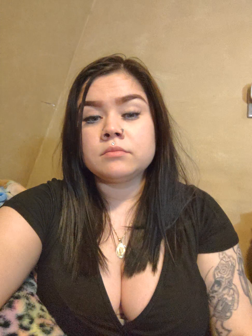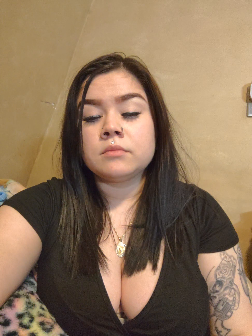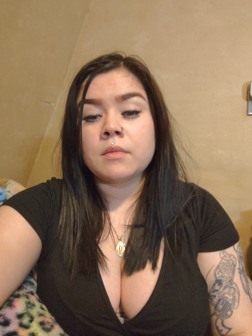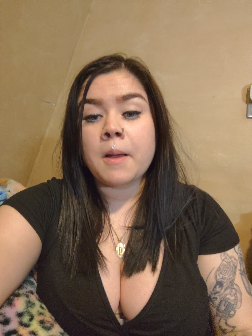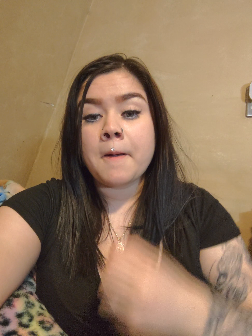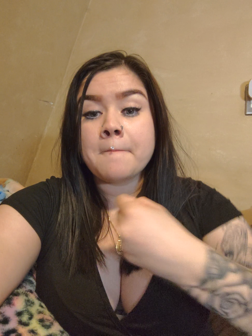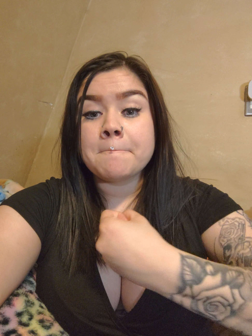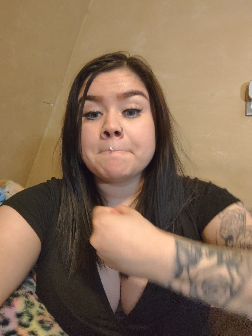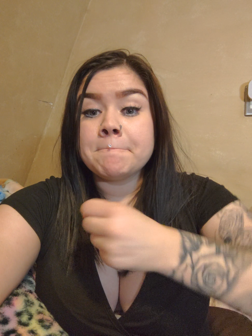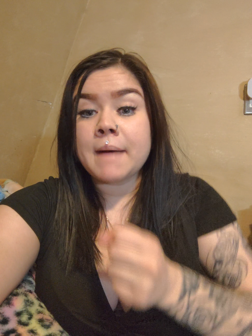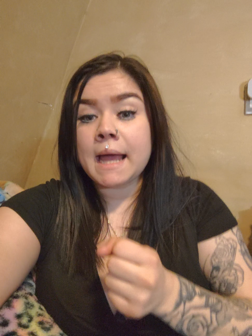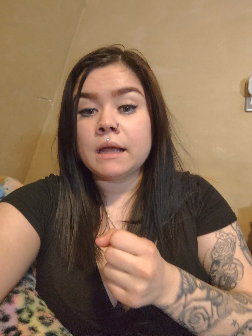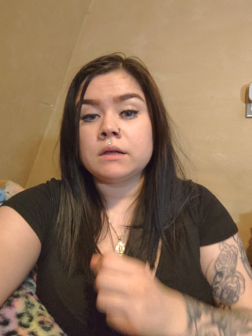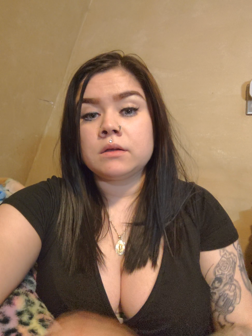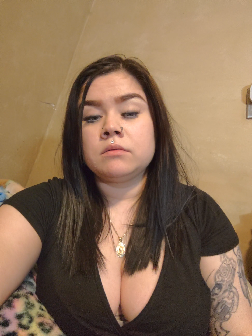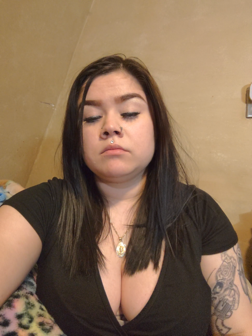make